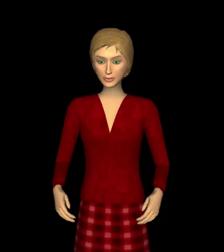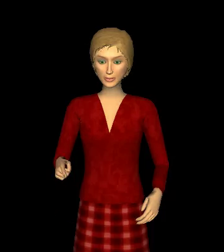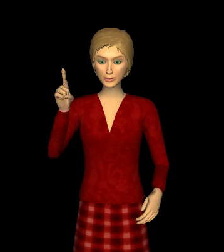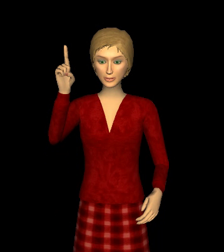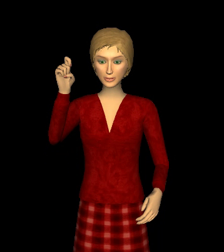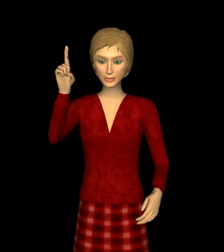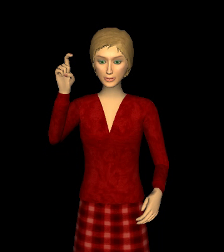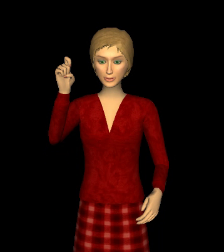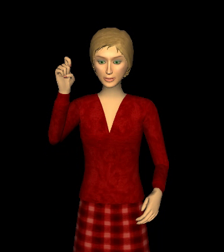ماء